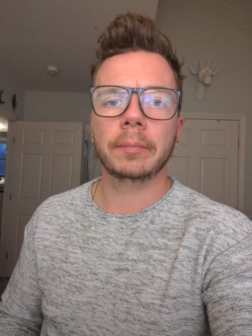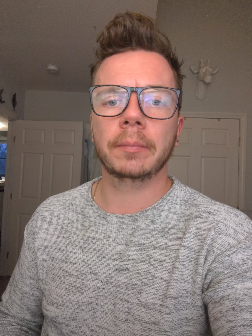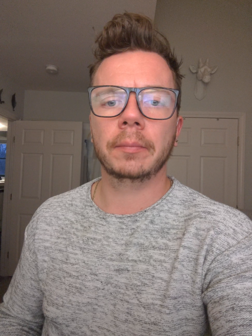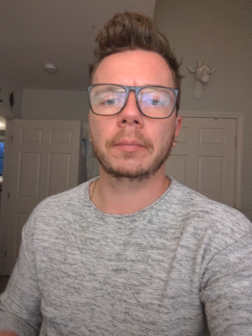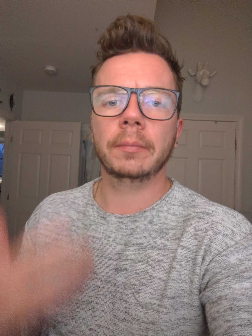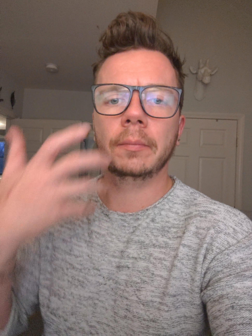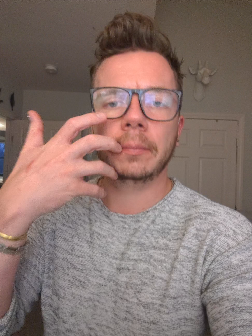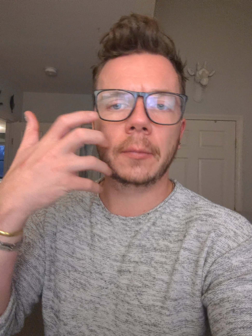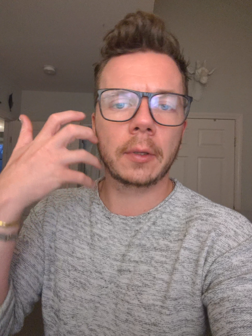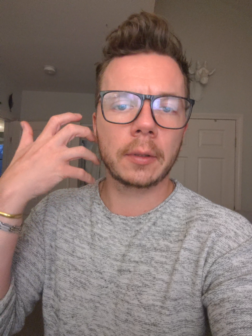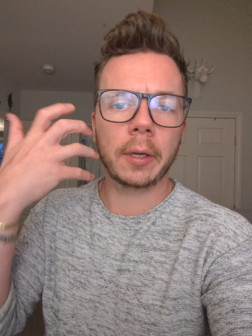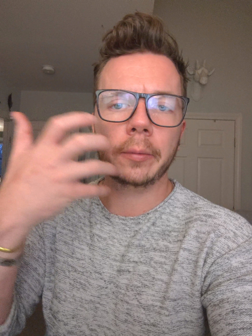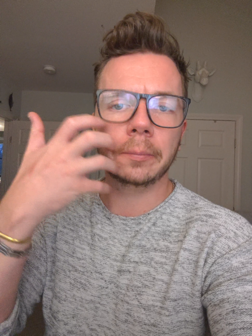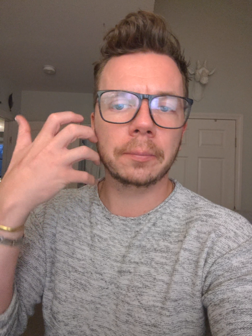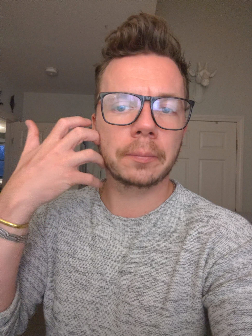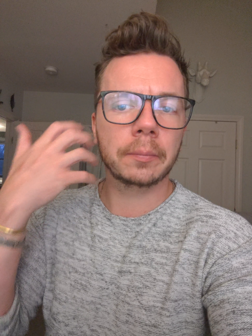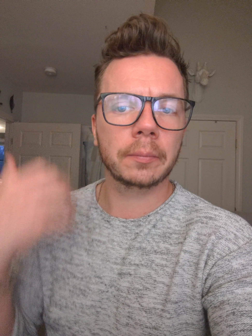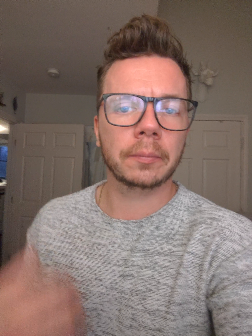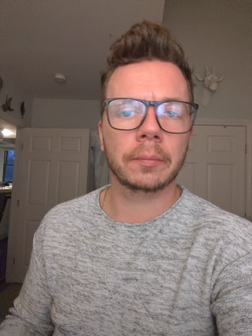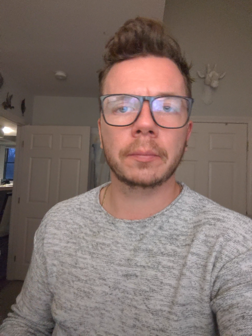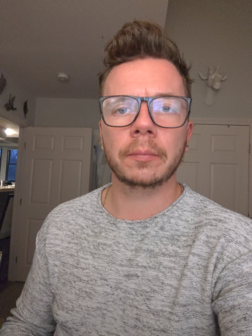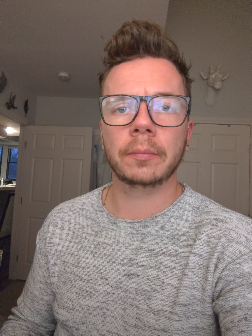tiger